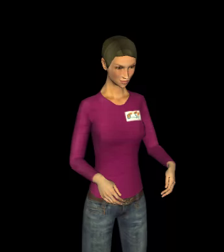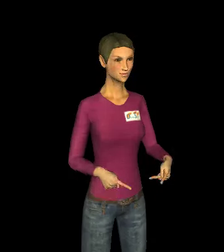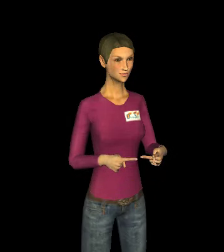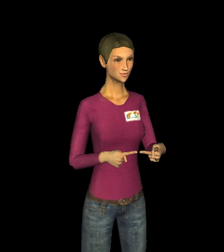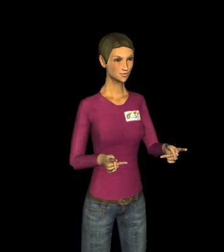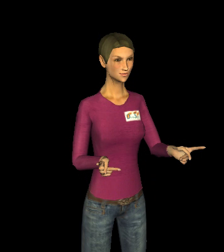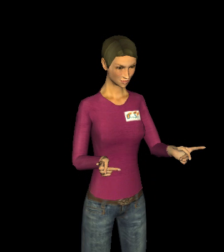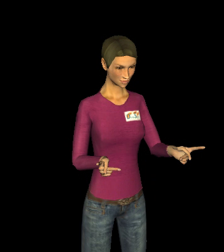إعلان عام